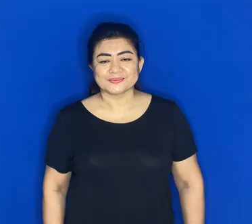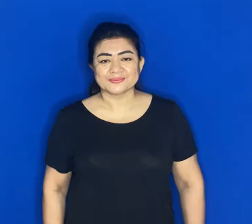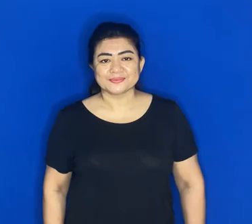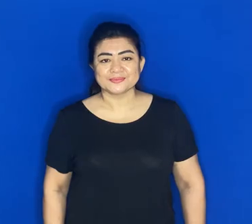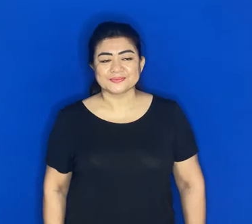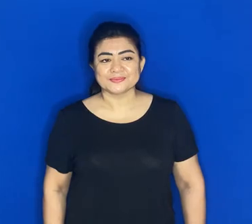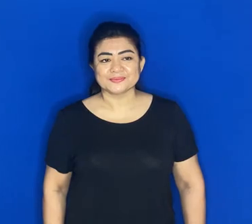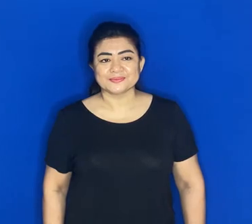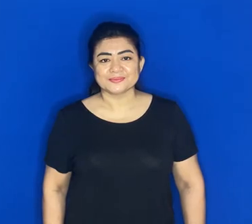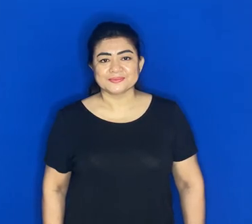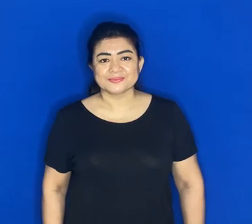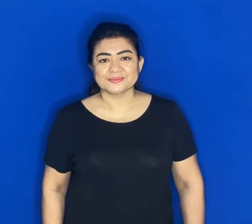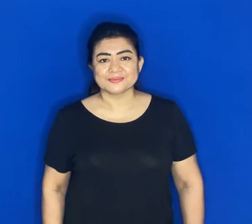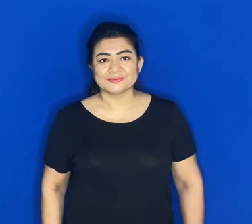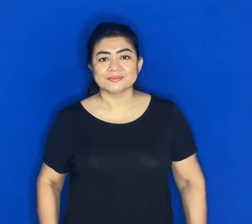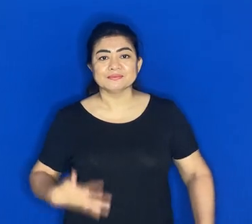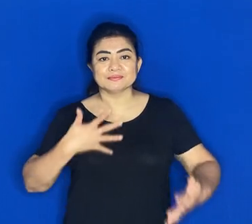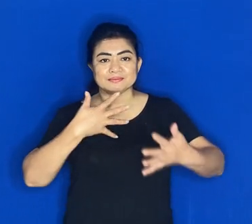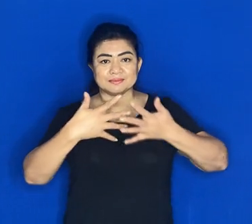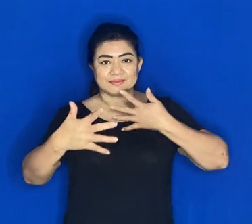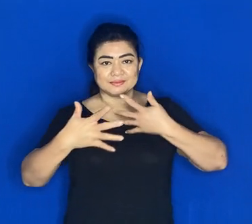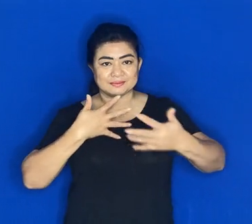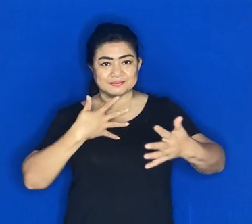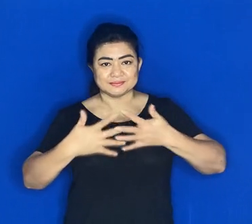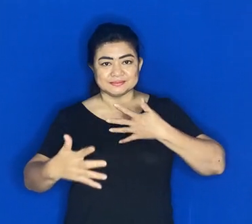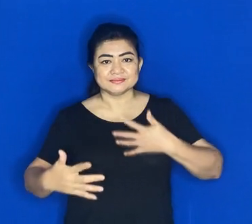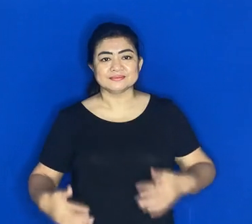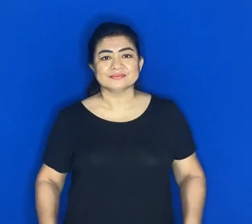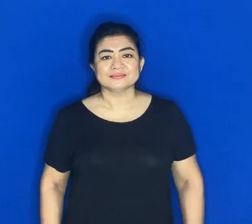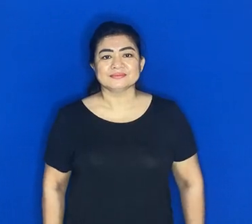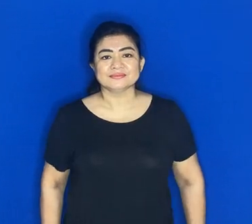brown